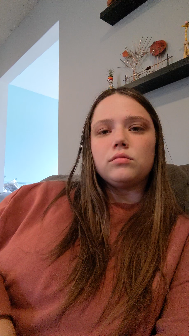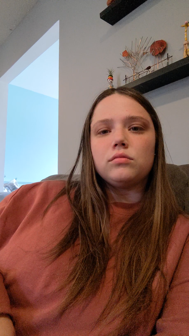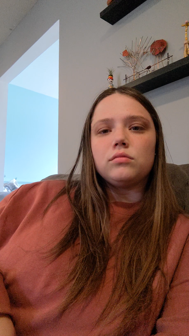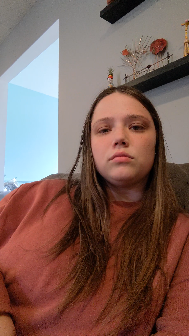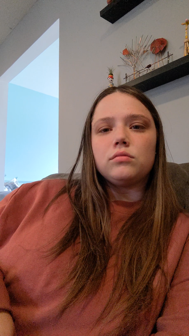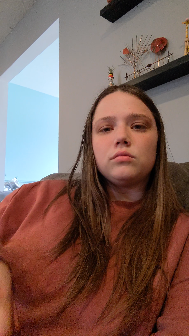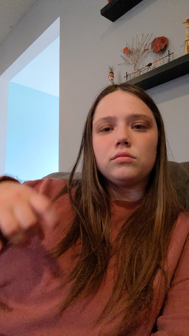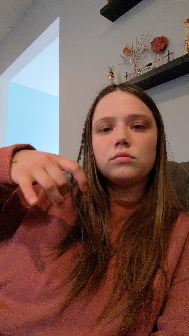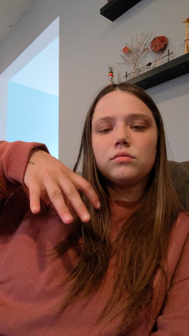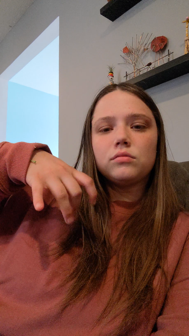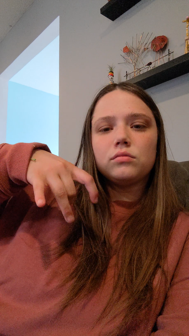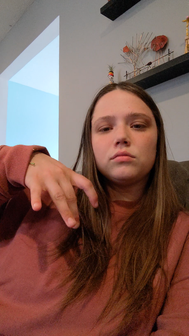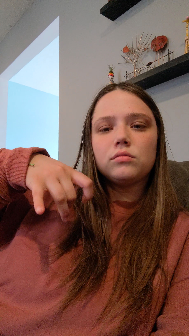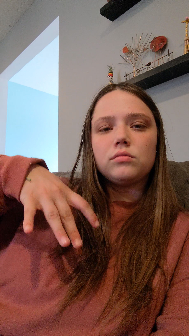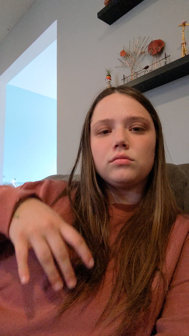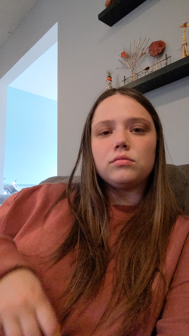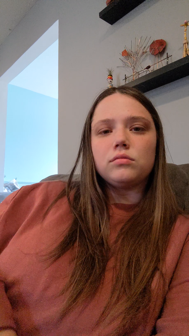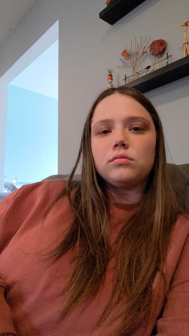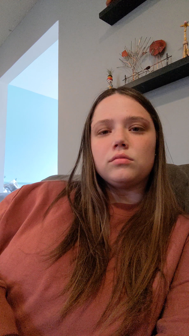pumpkin